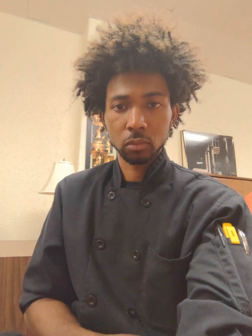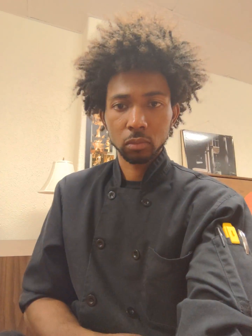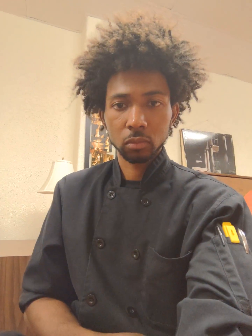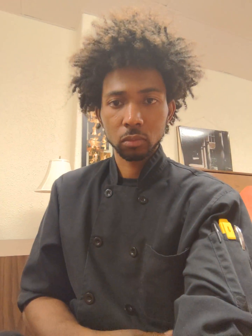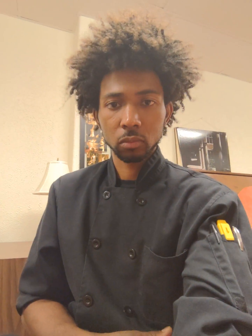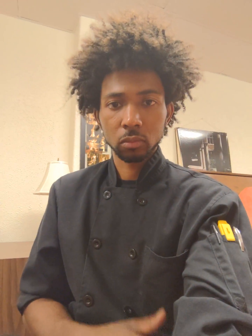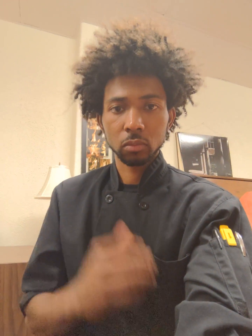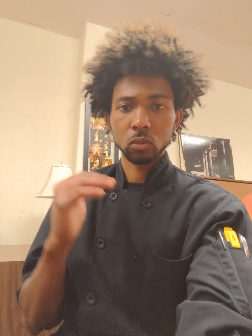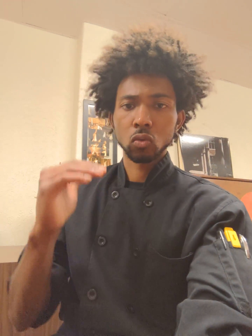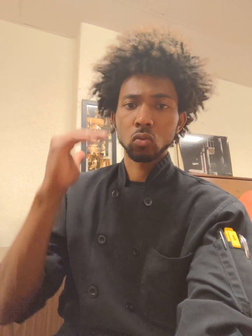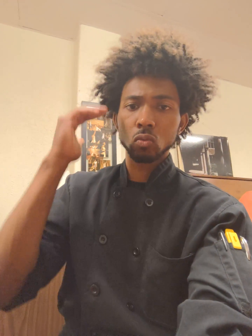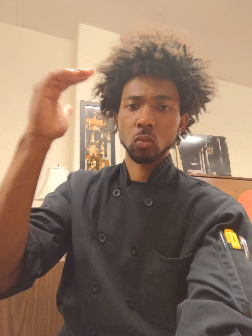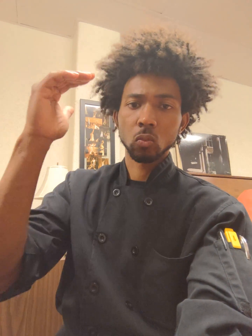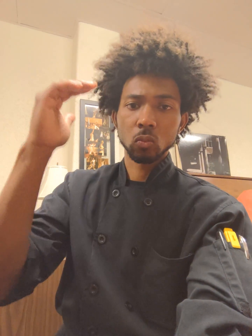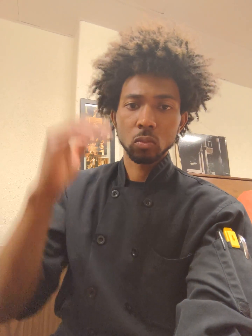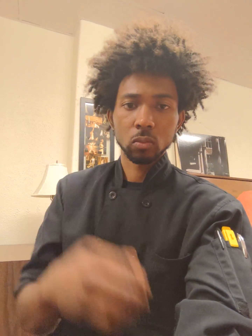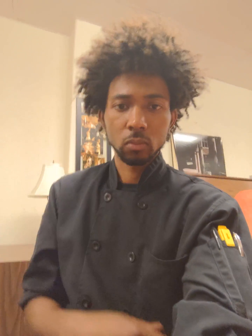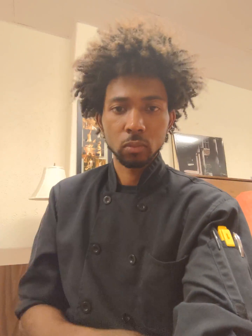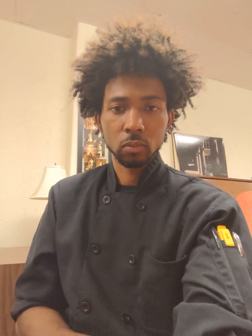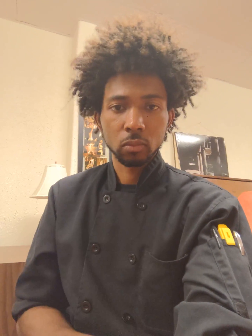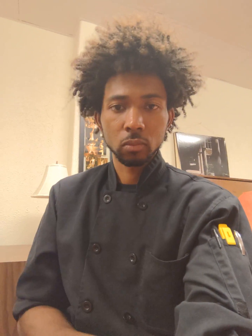big